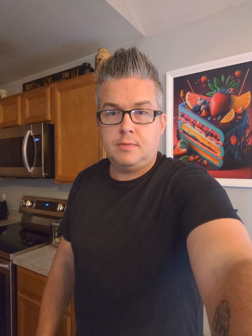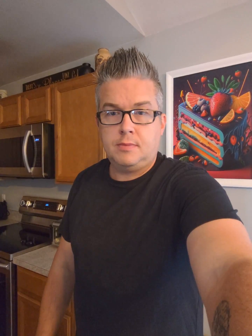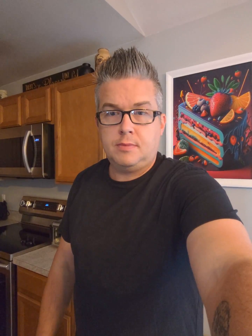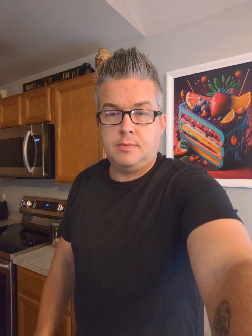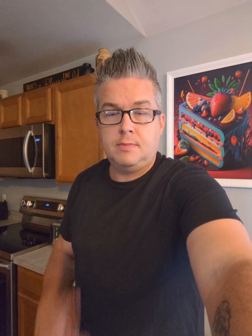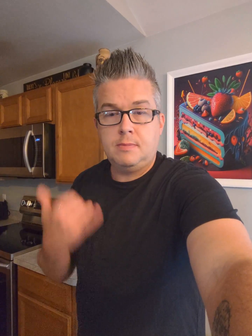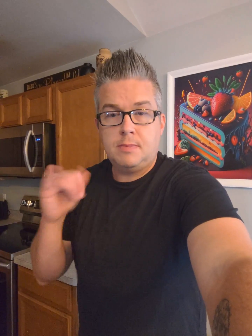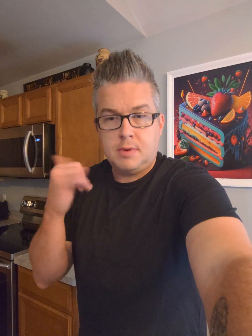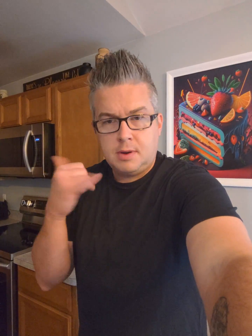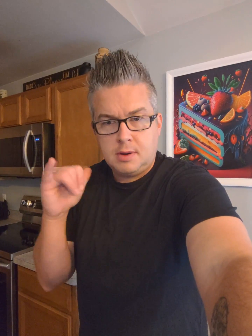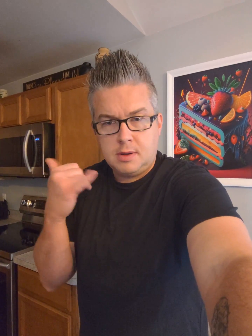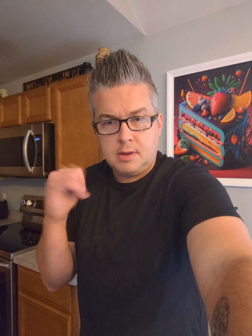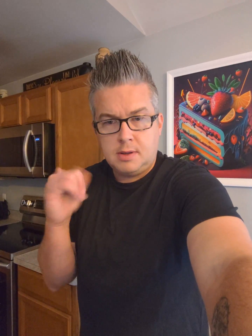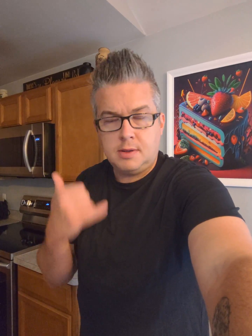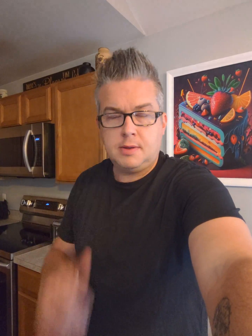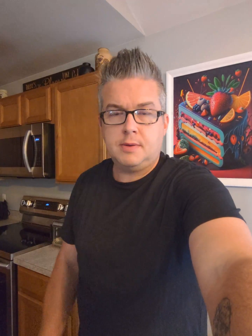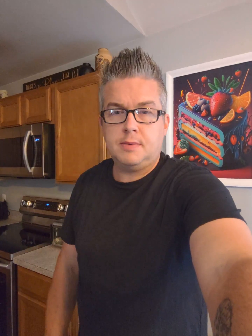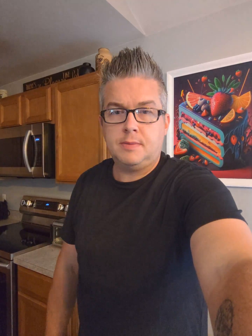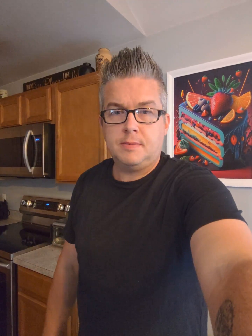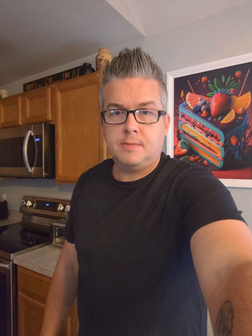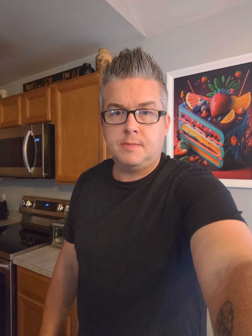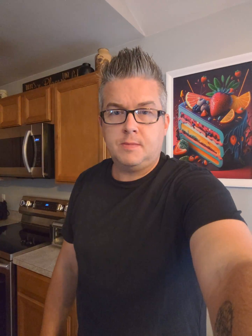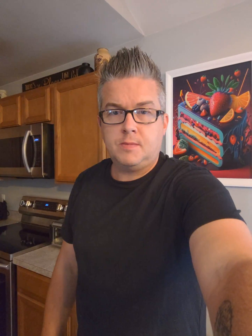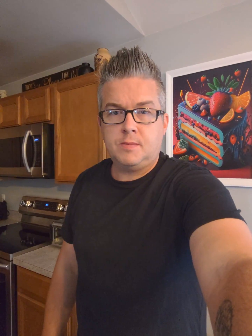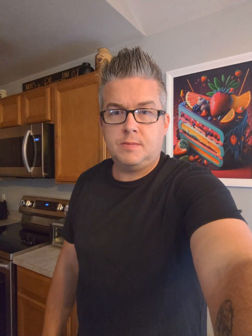party